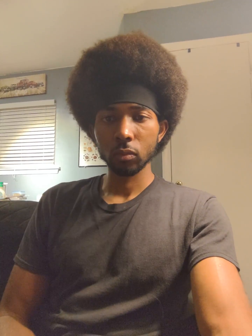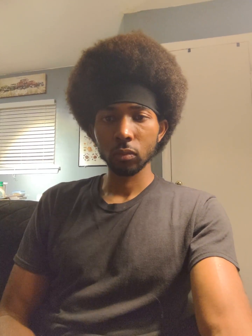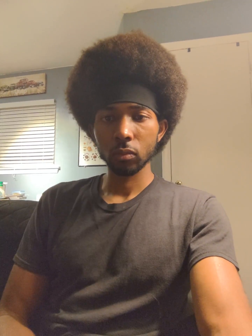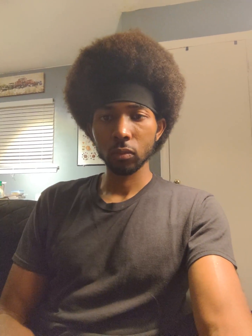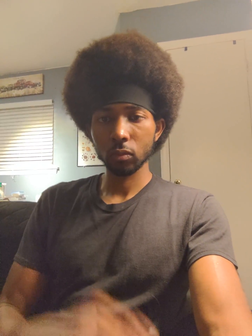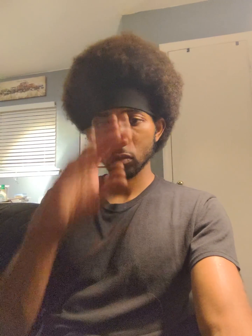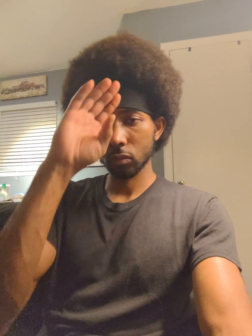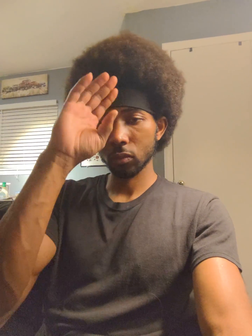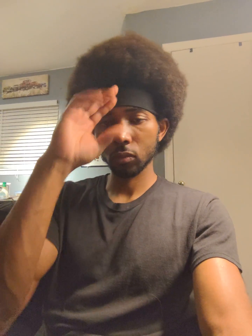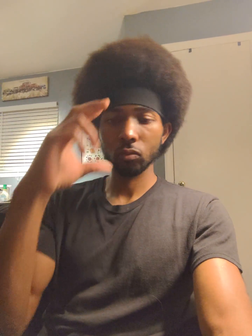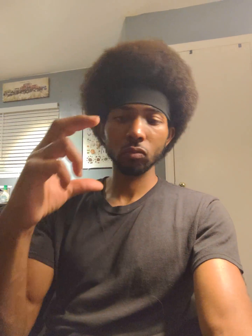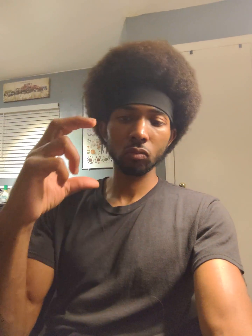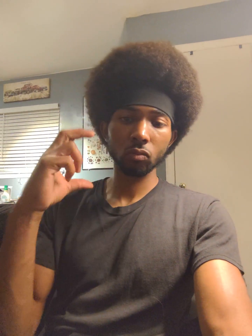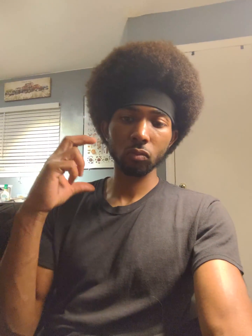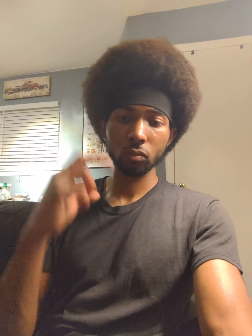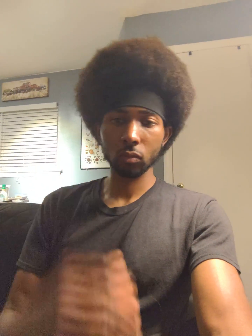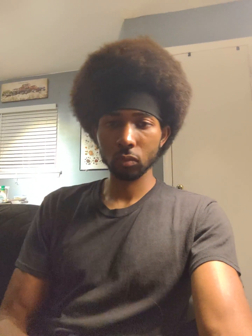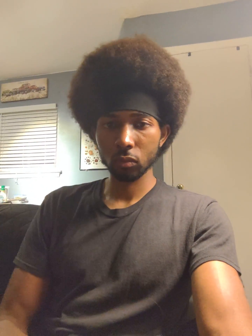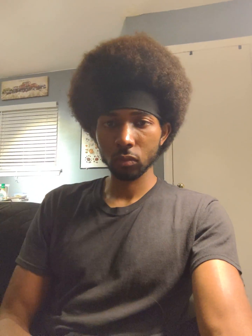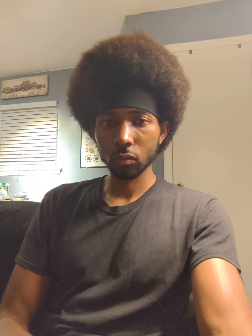fire truck